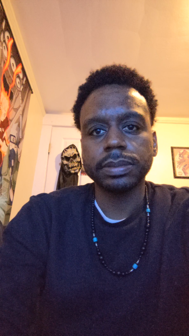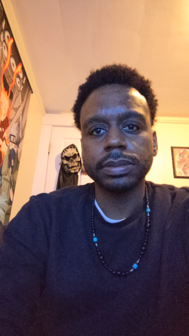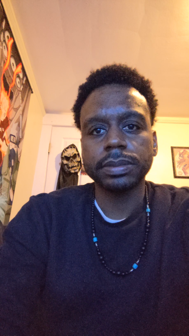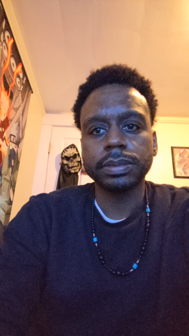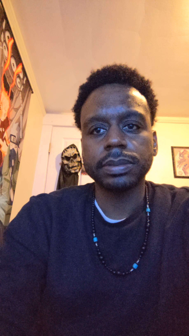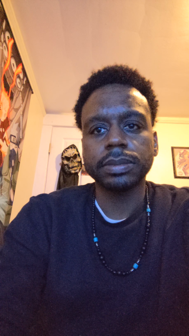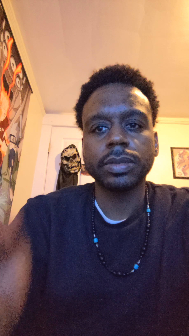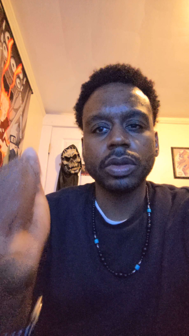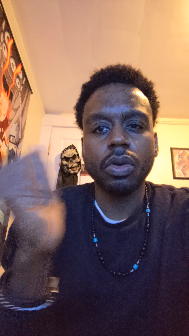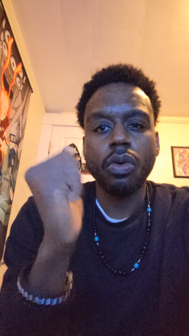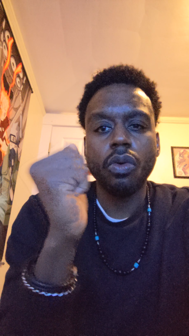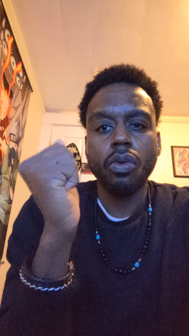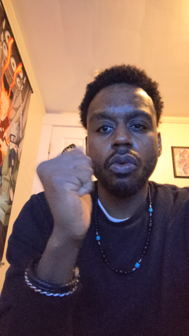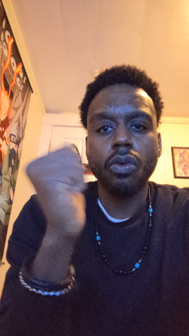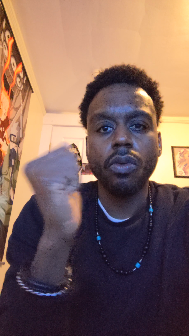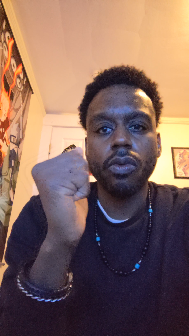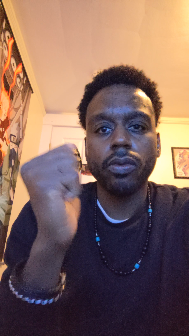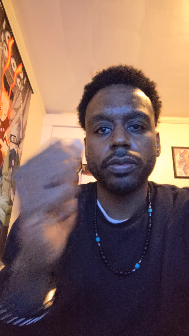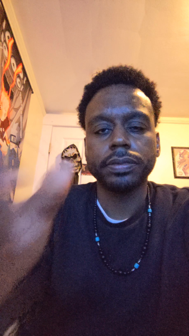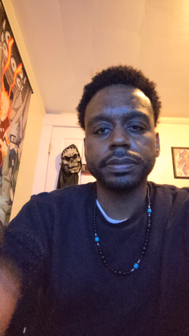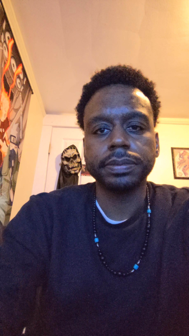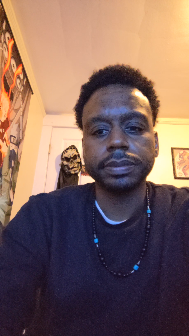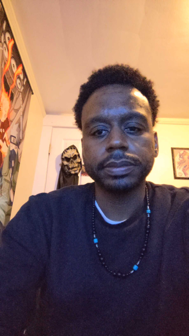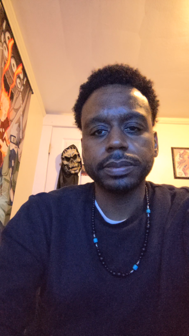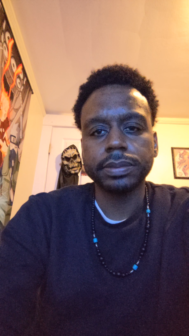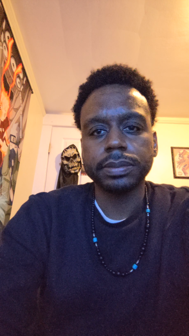cold